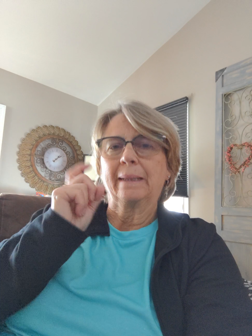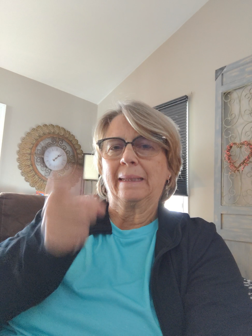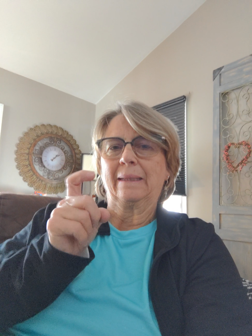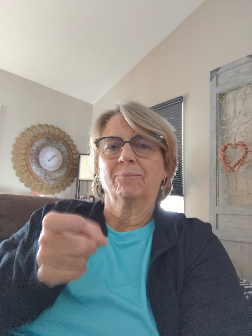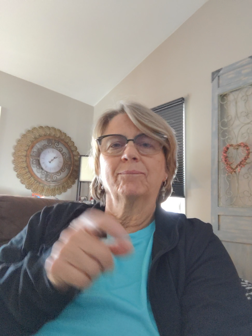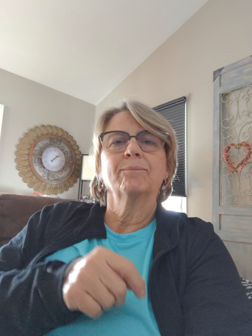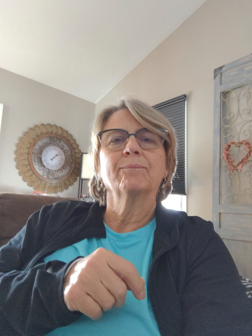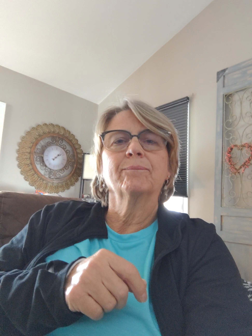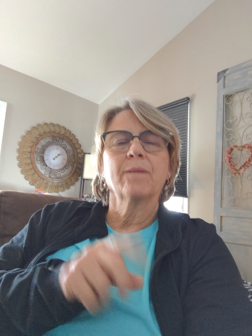gift